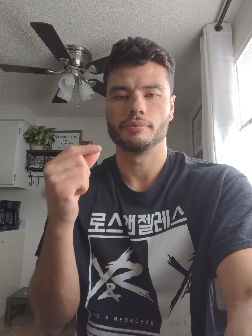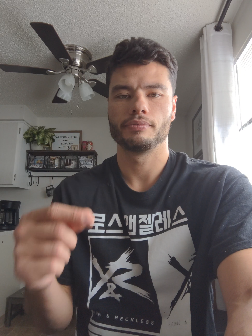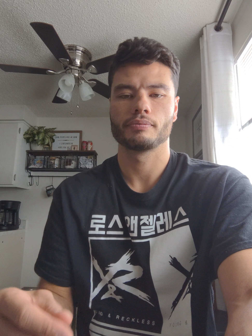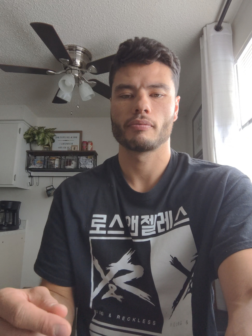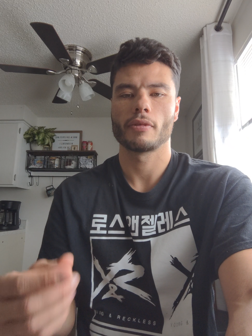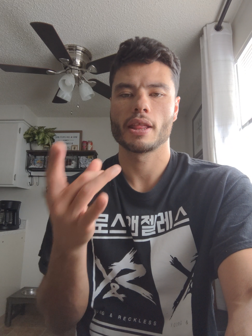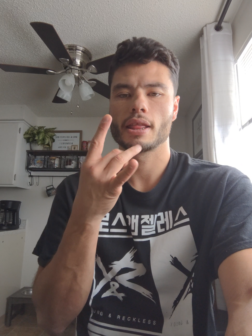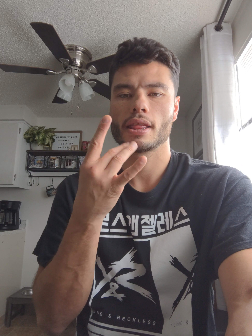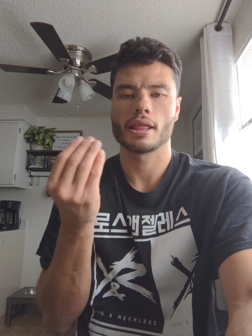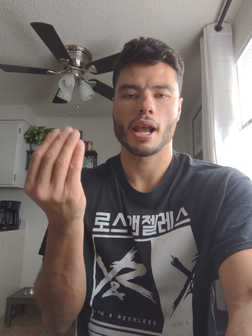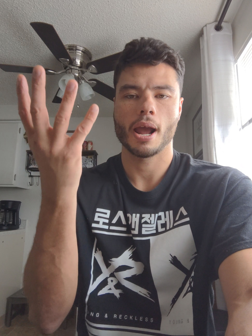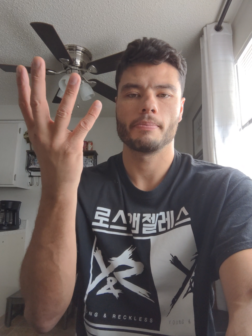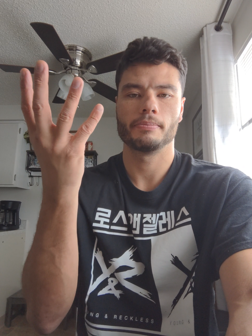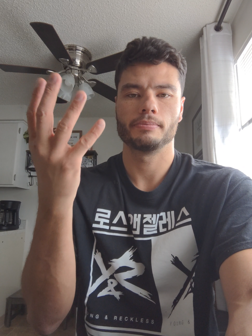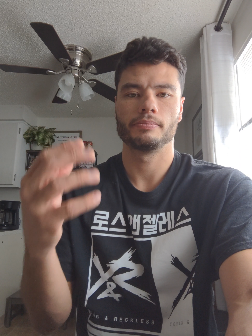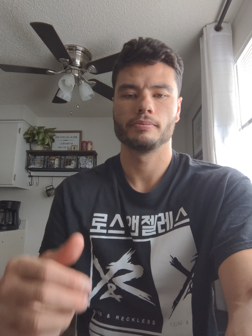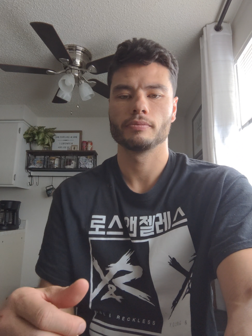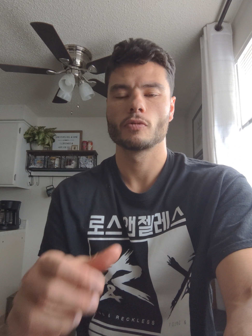lamp